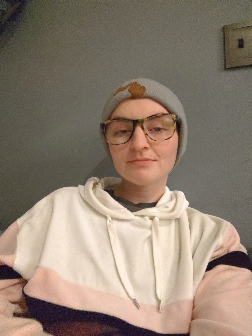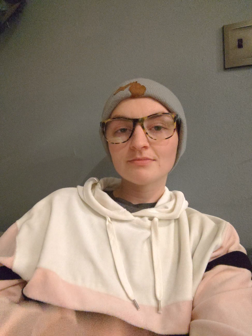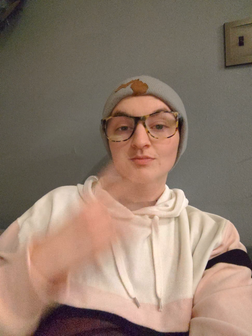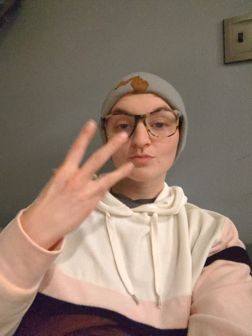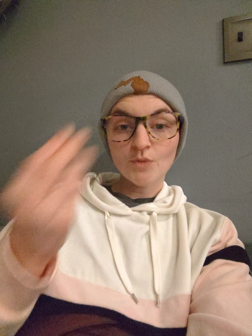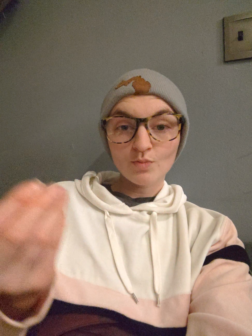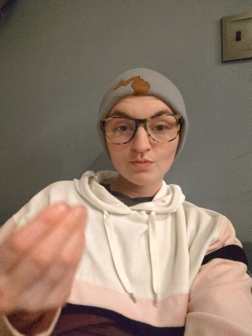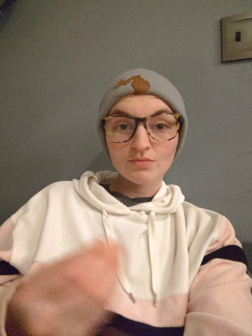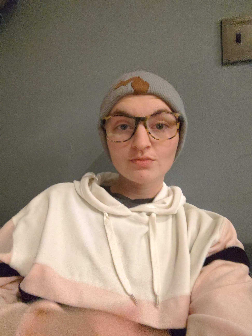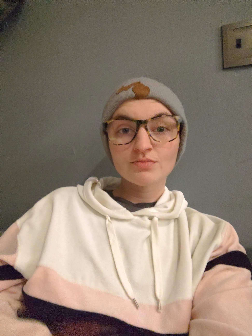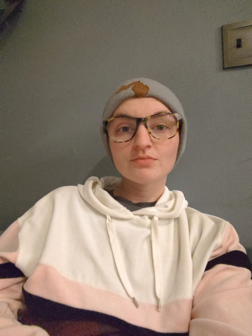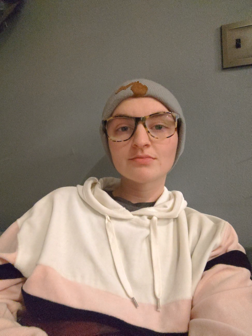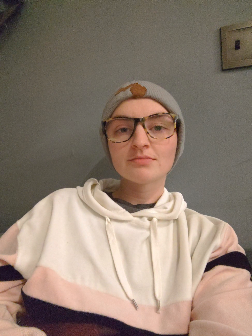go